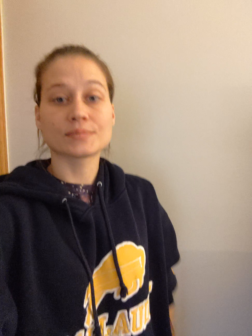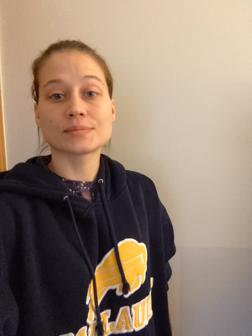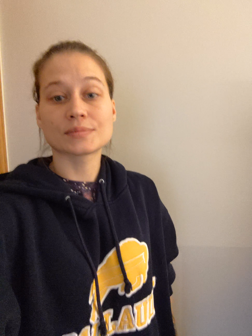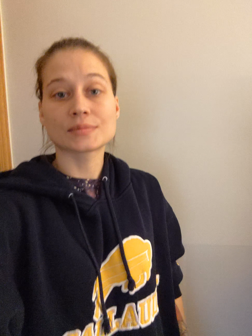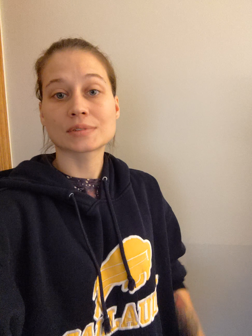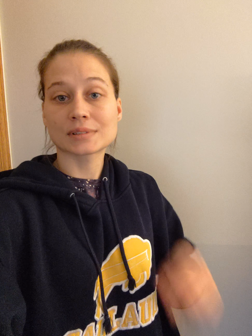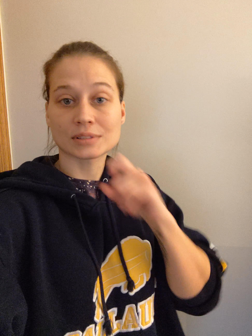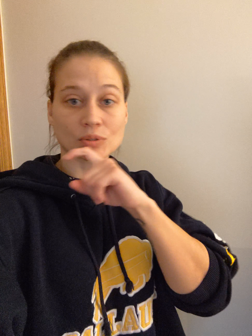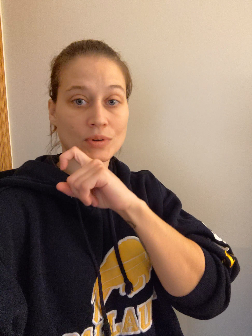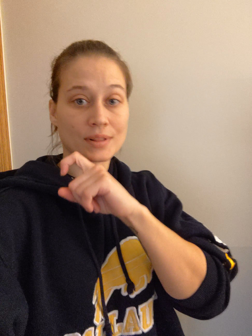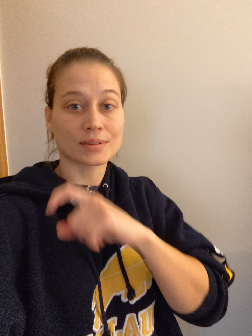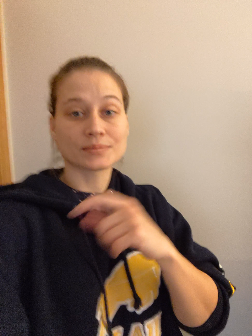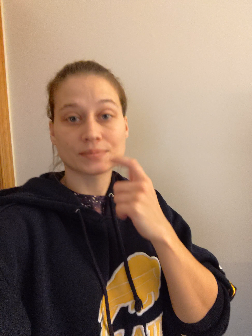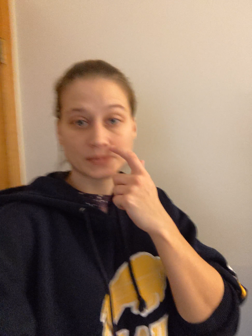cereal